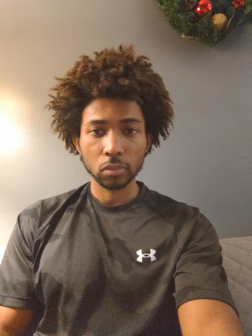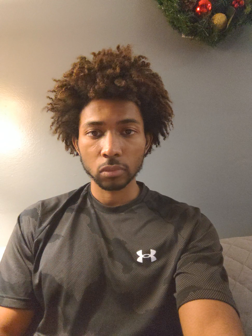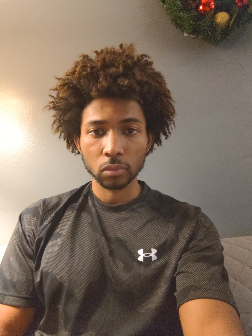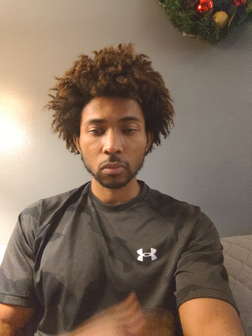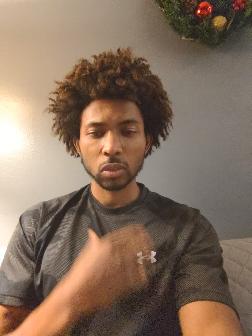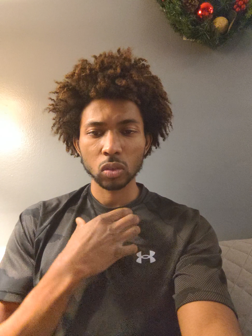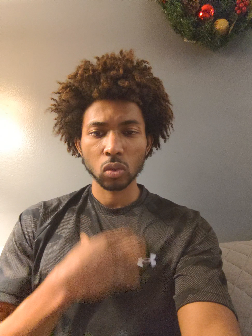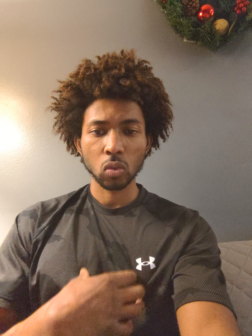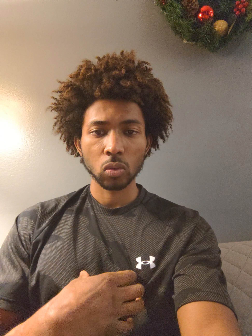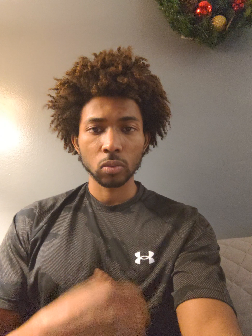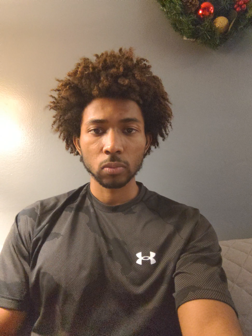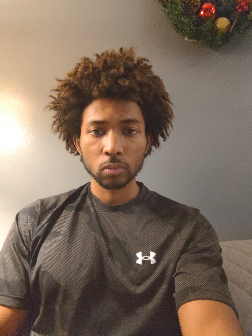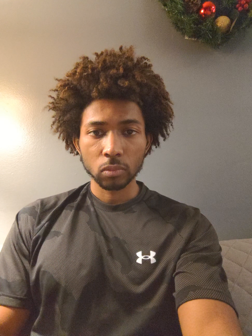hungry